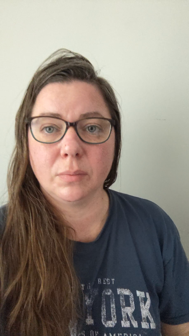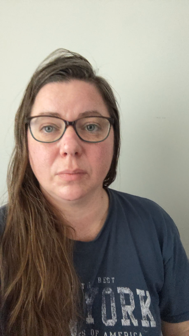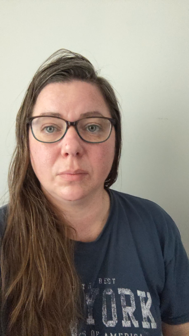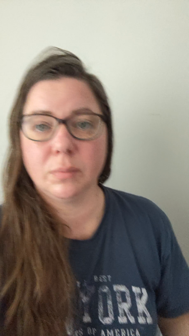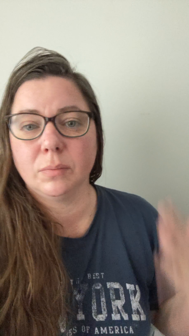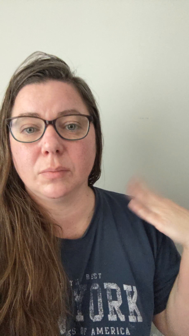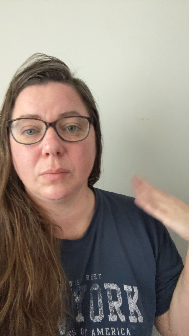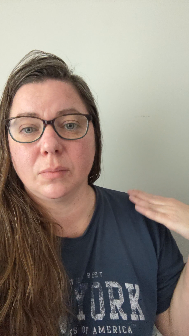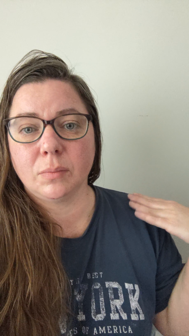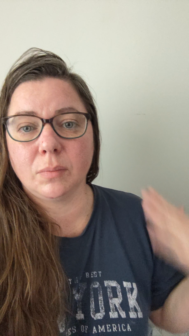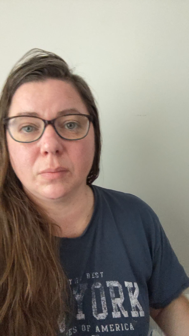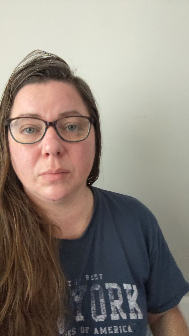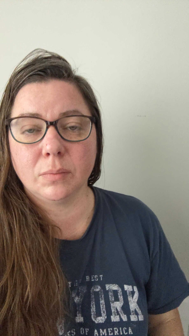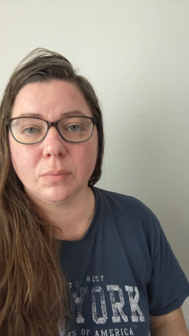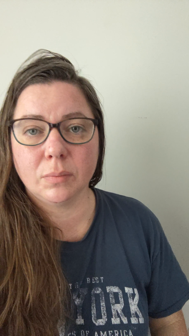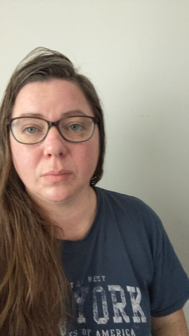shoulder